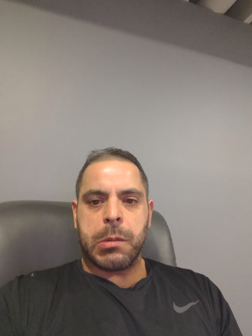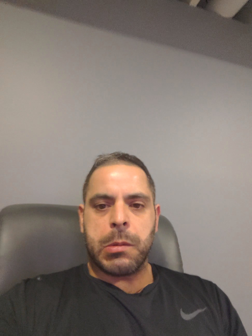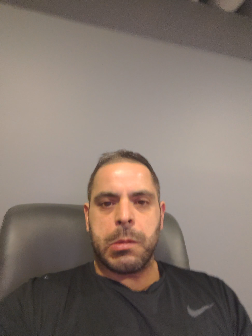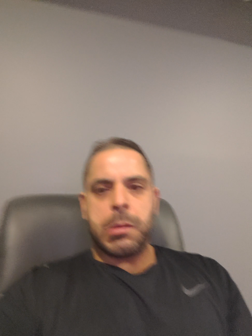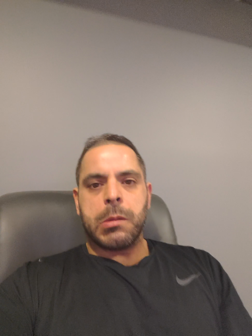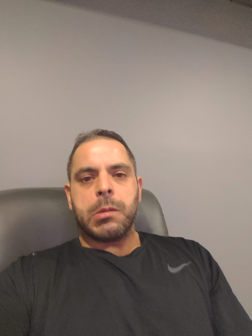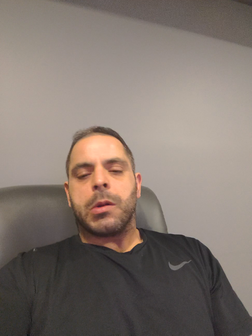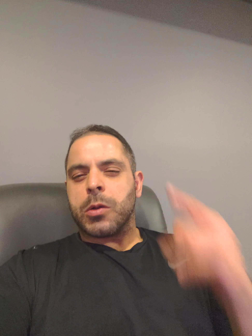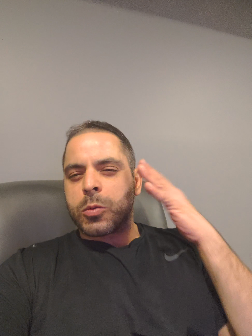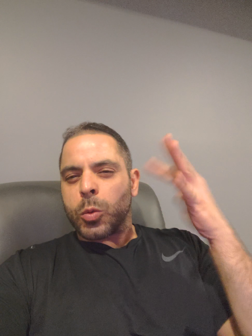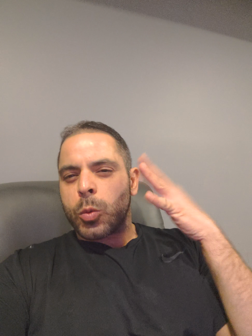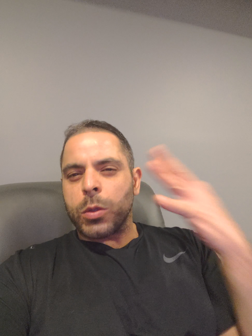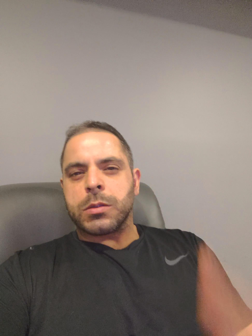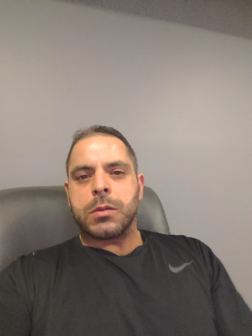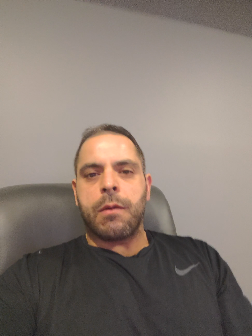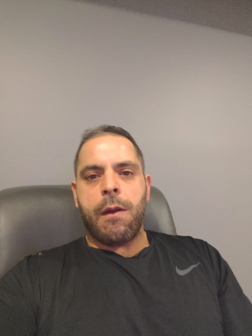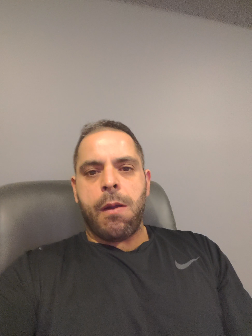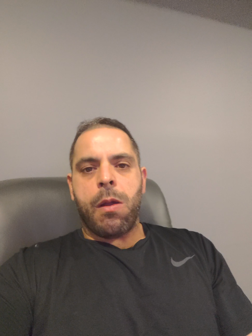noisy